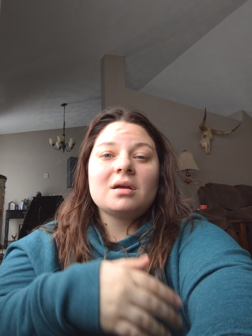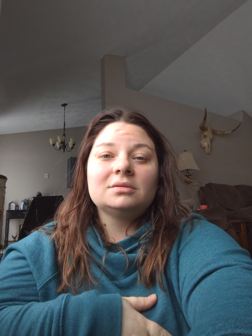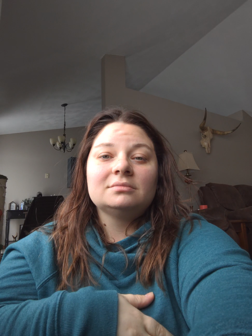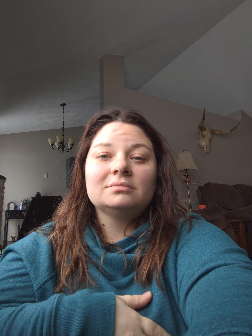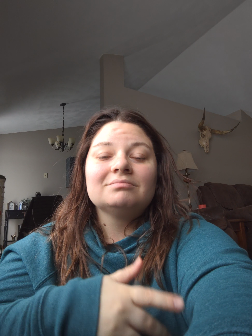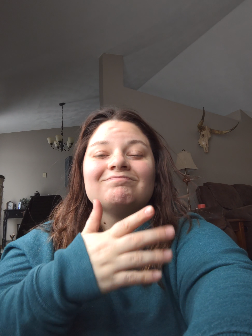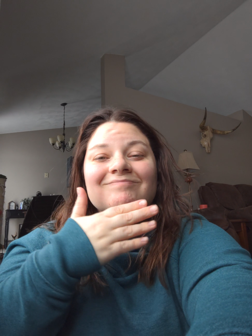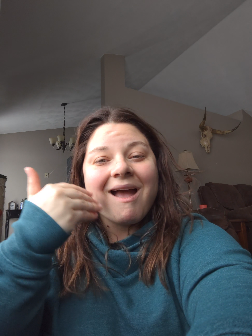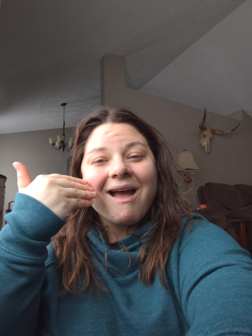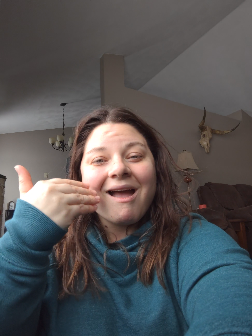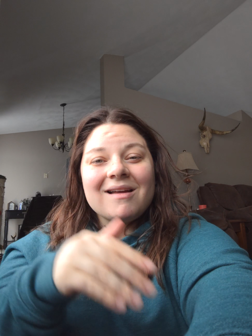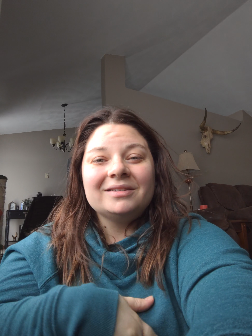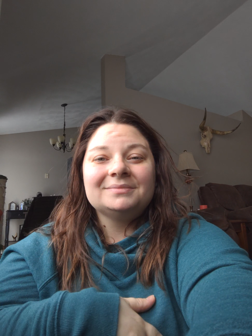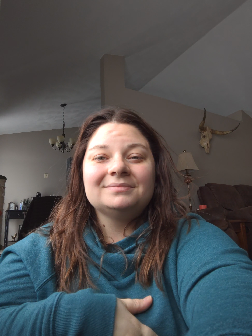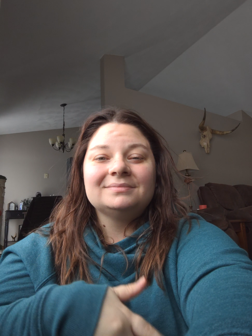smile